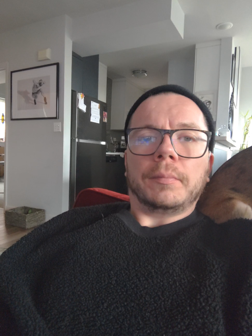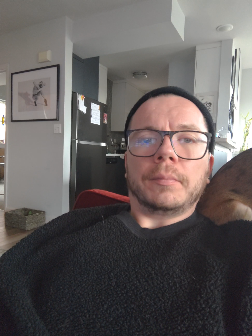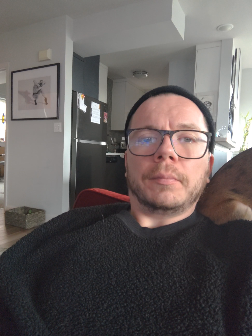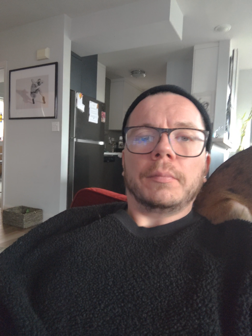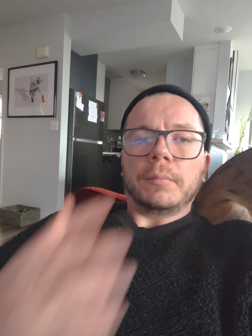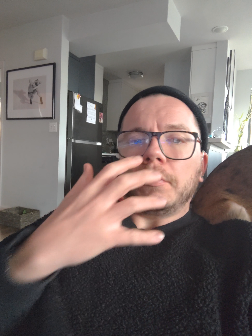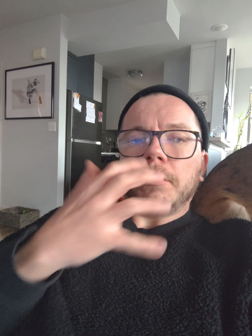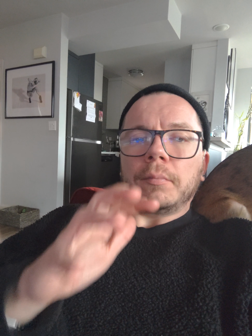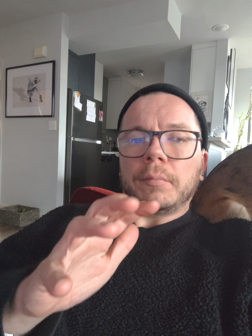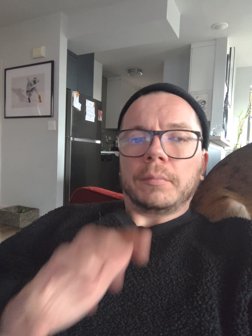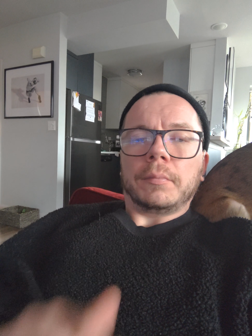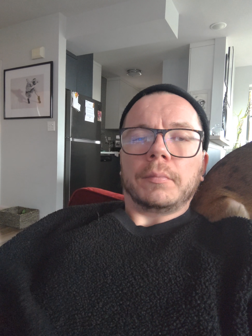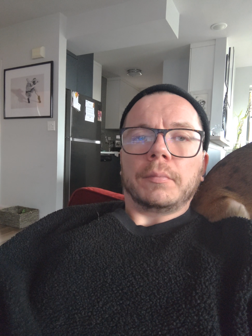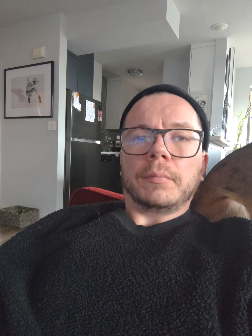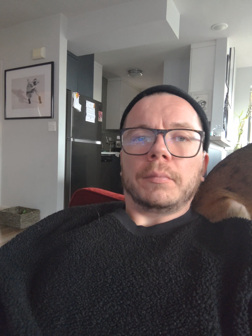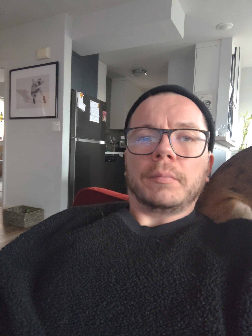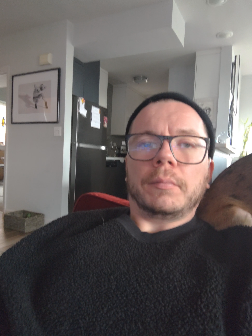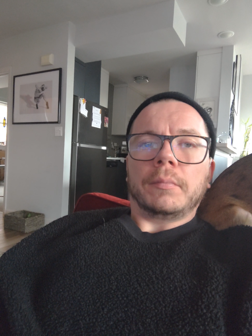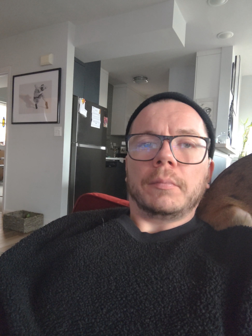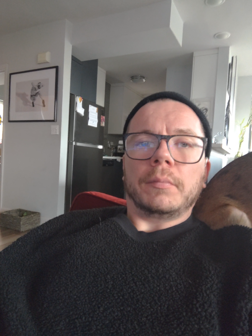hot